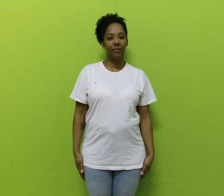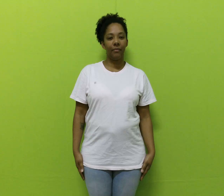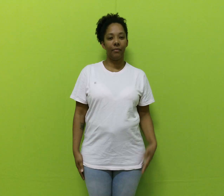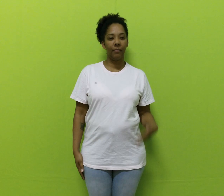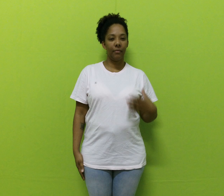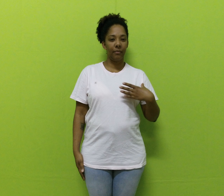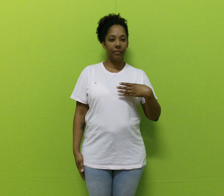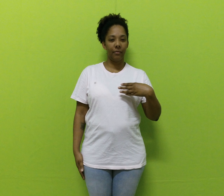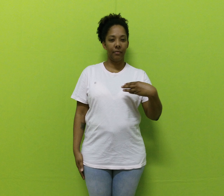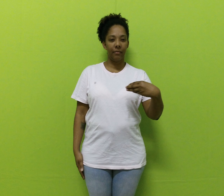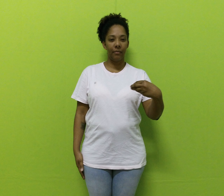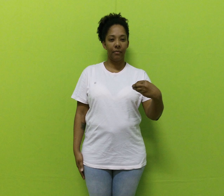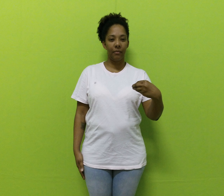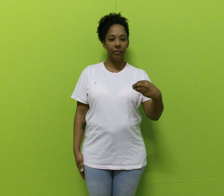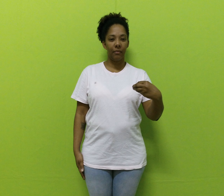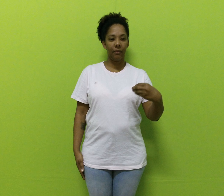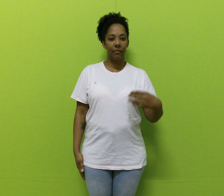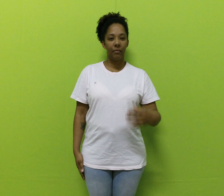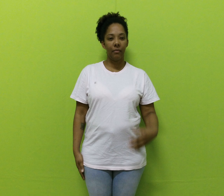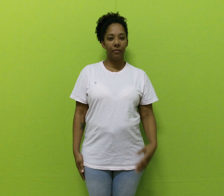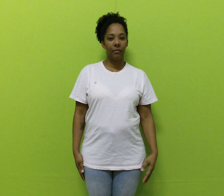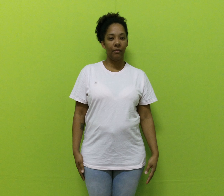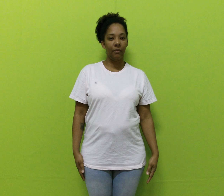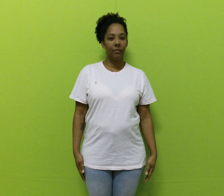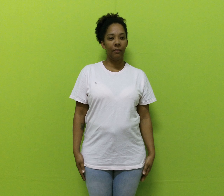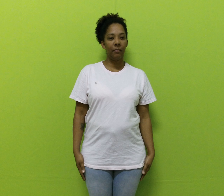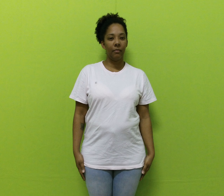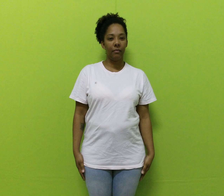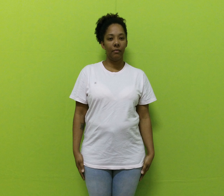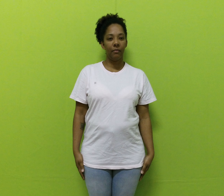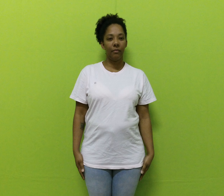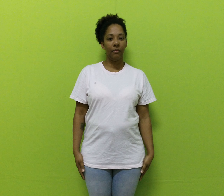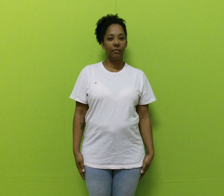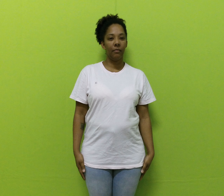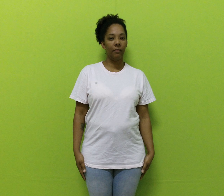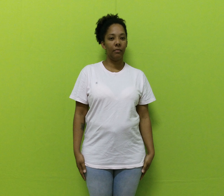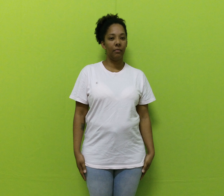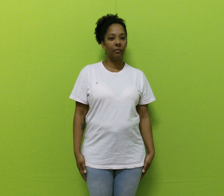filho